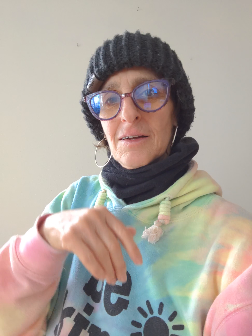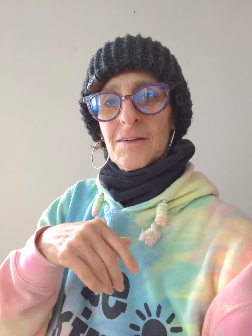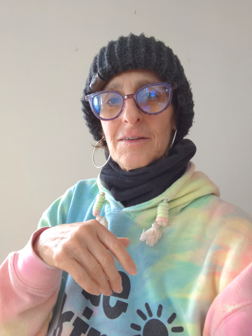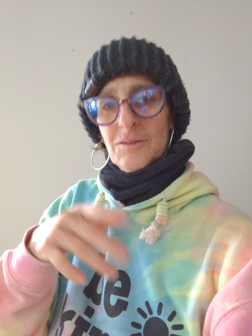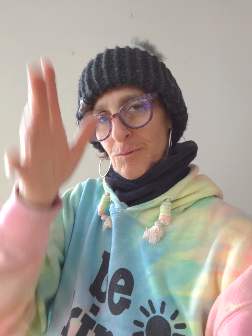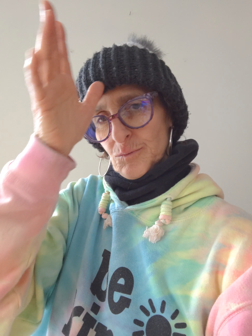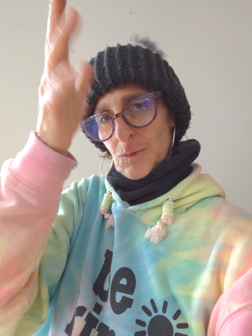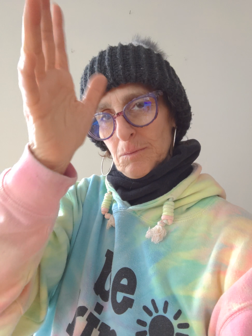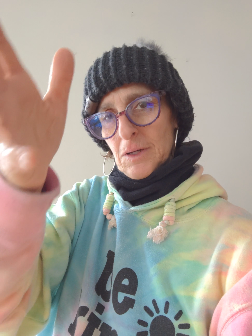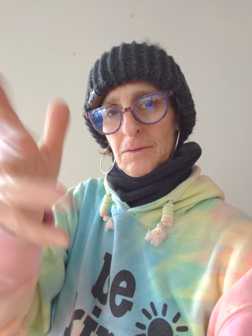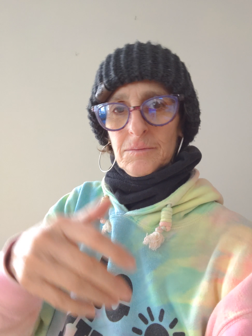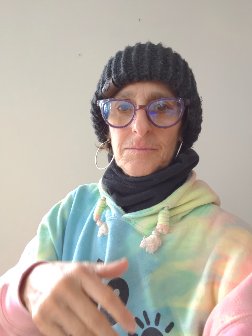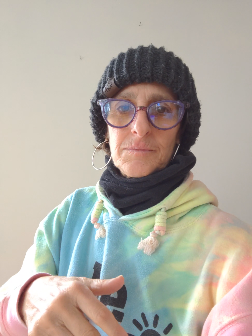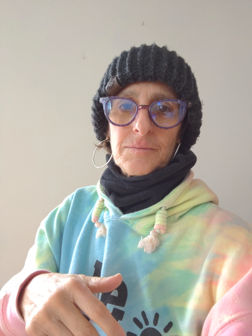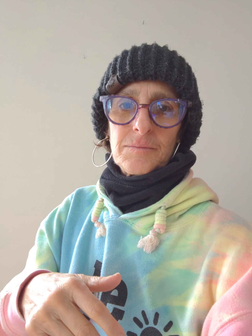grandpa